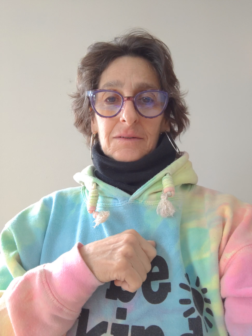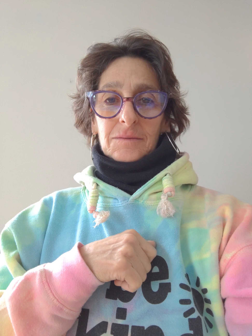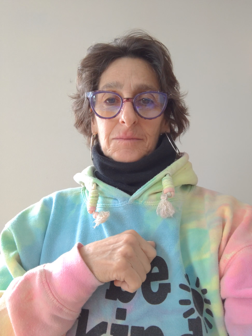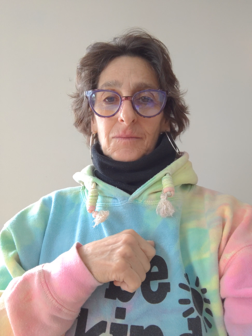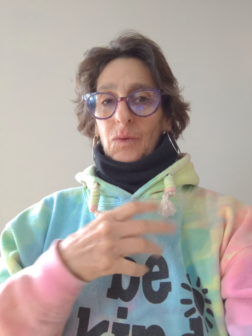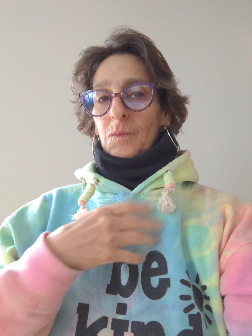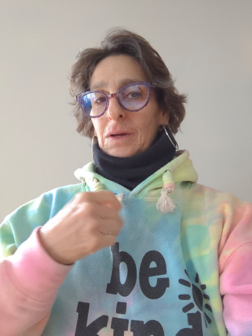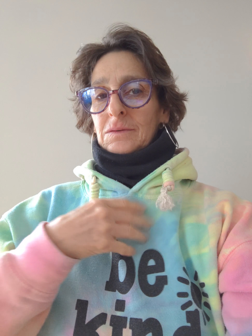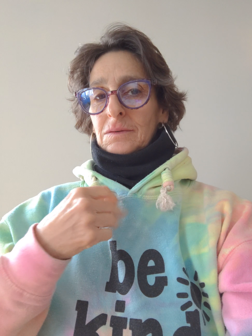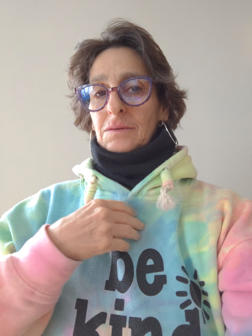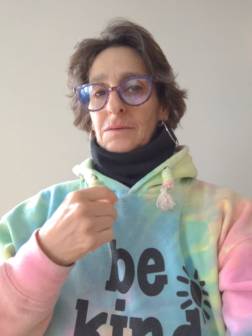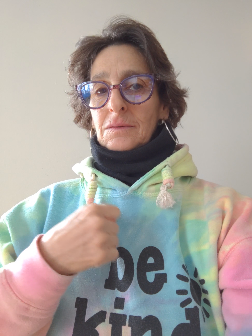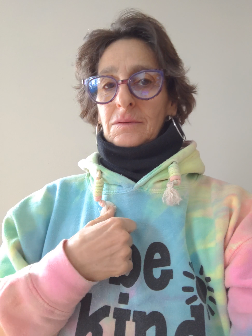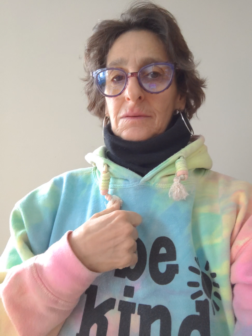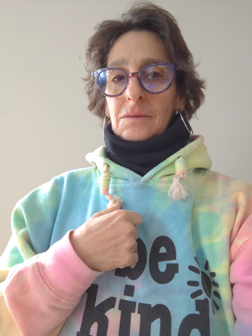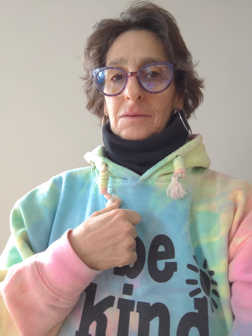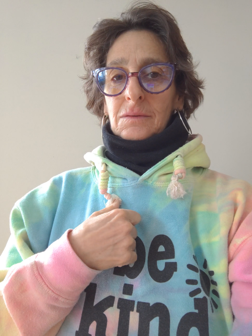white